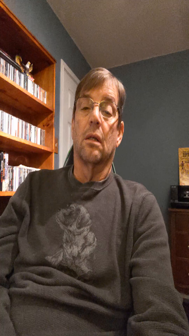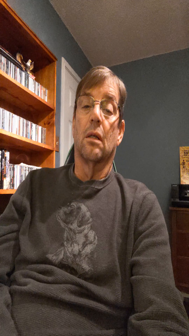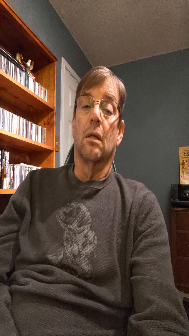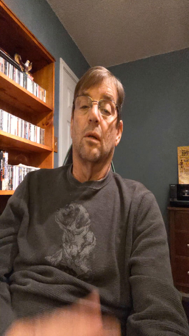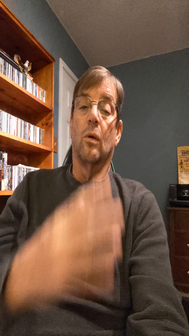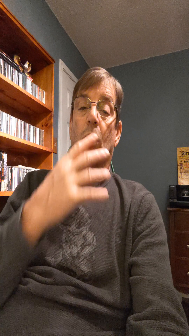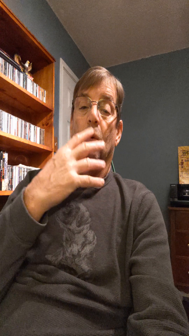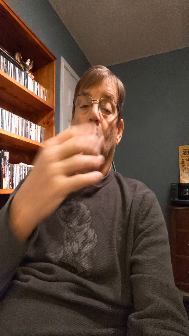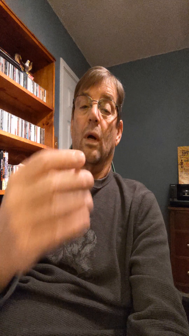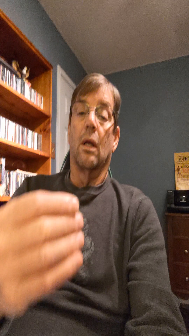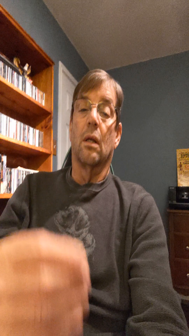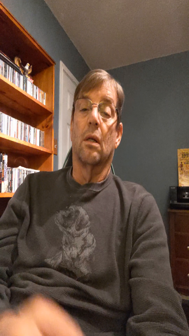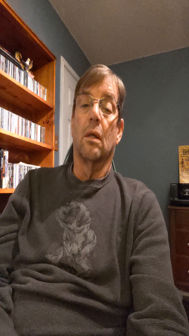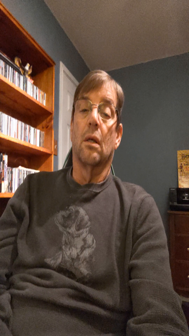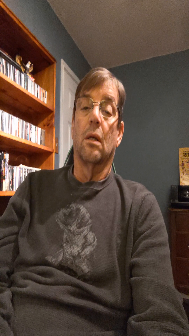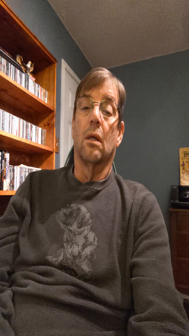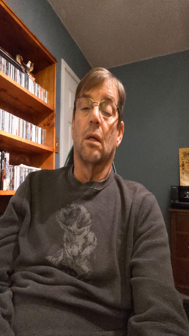wet